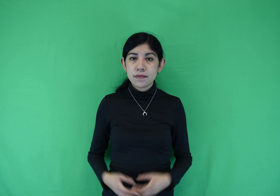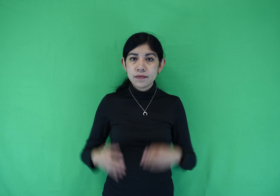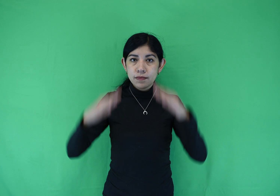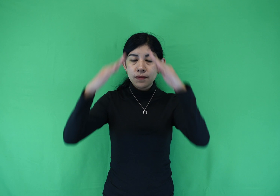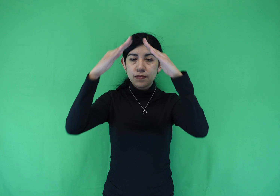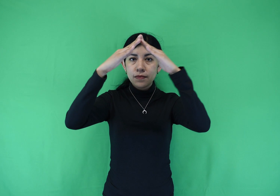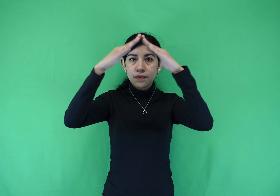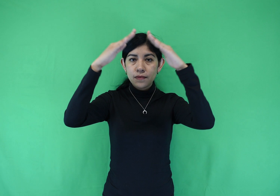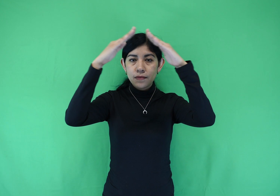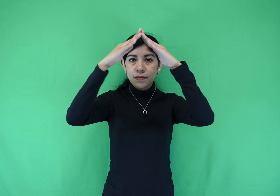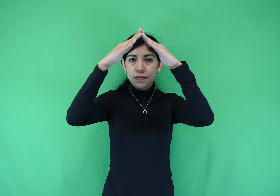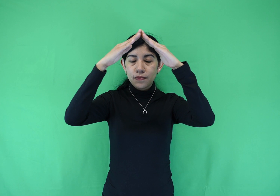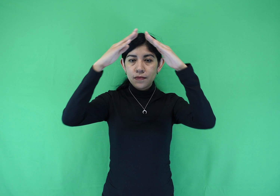casa